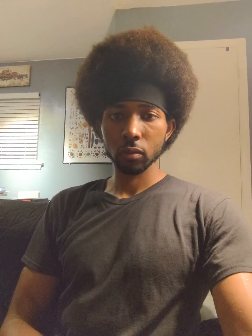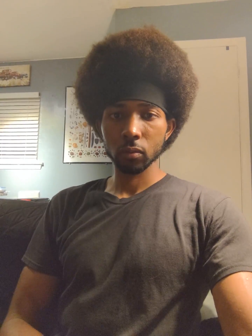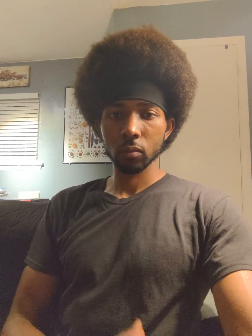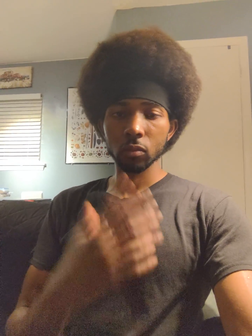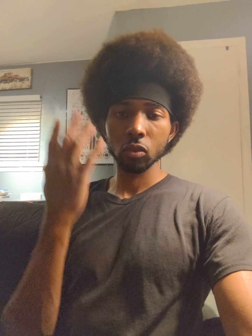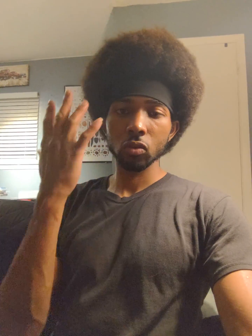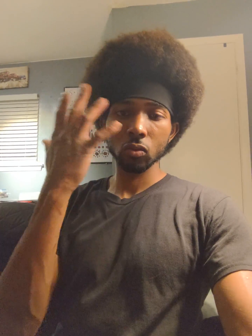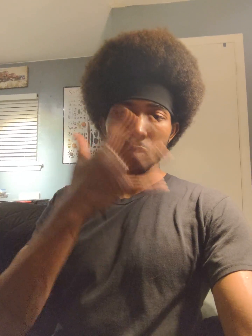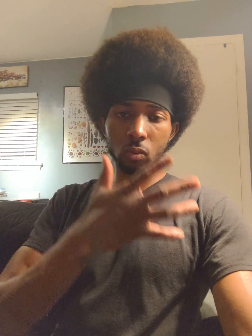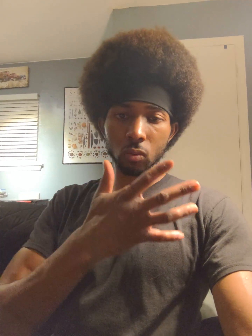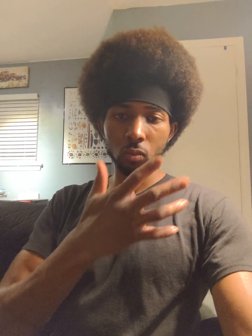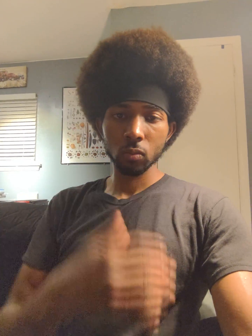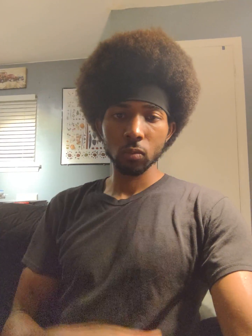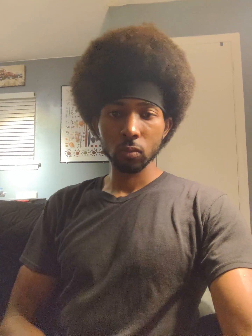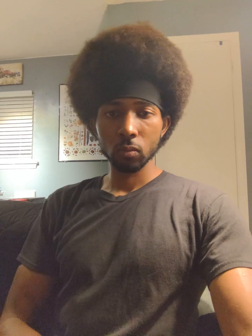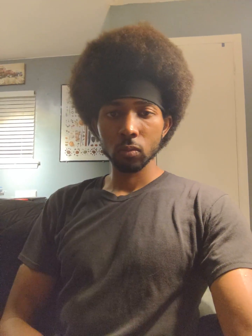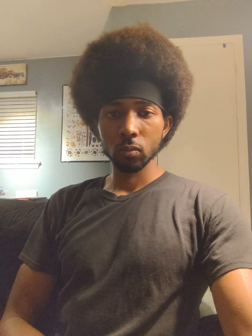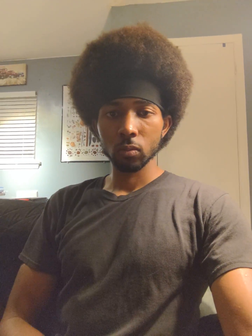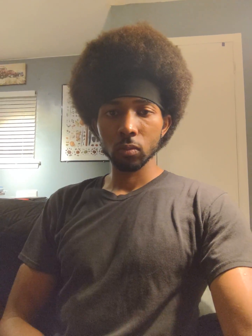dark